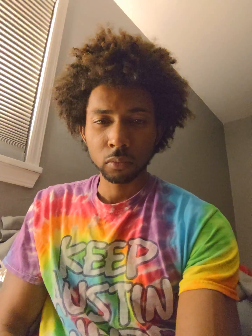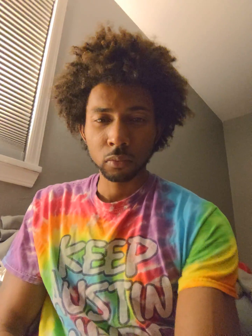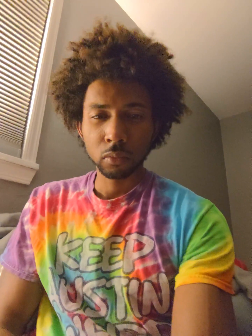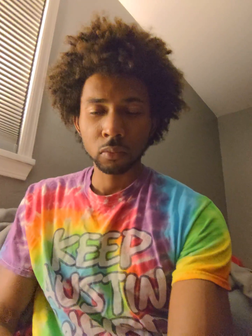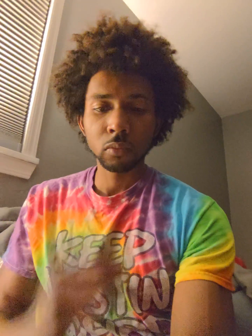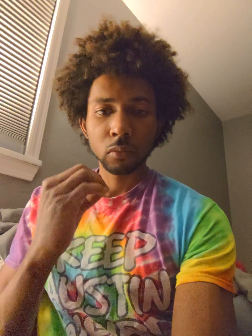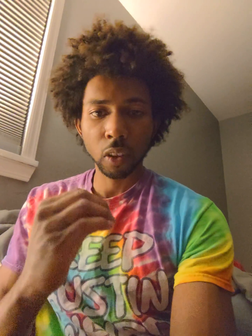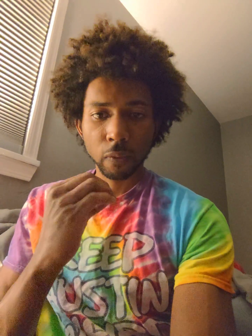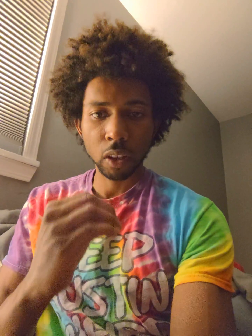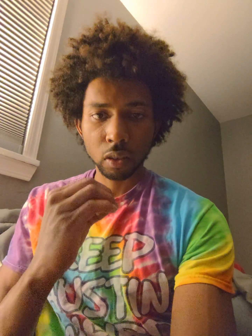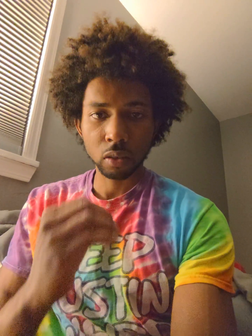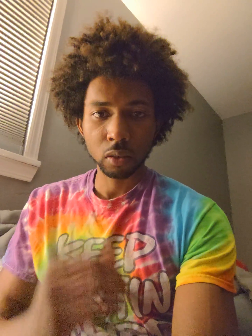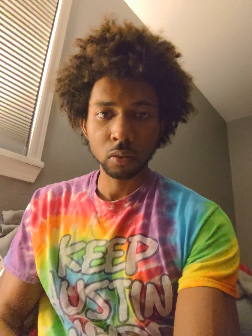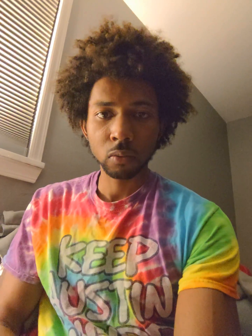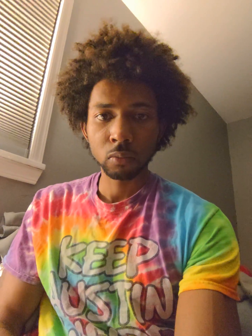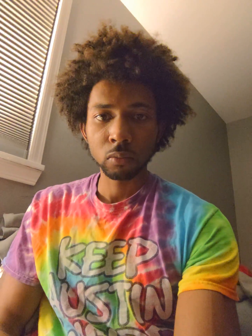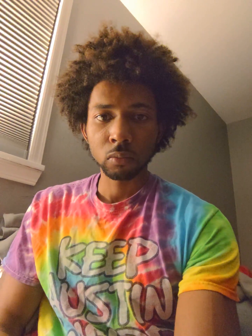fix